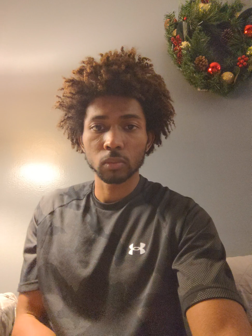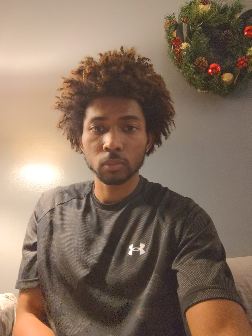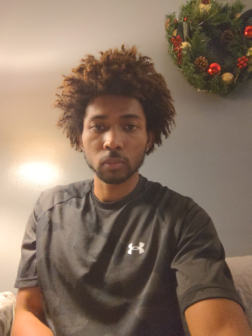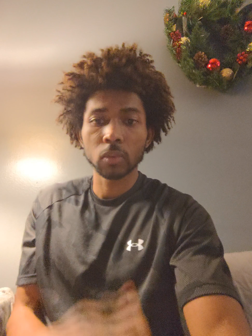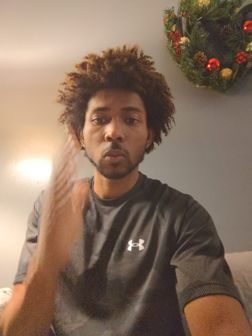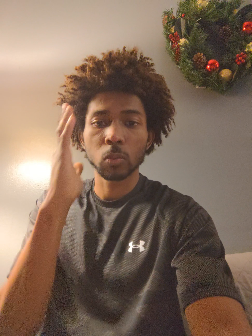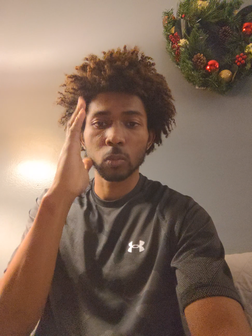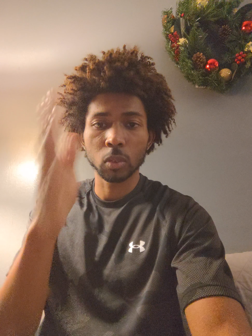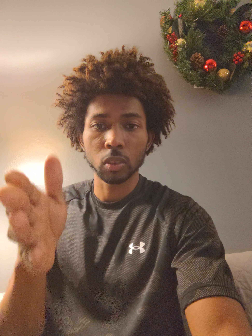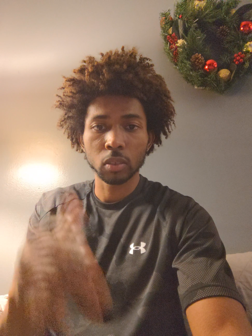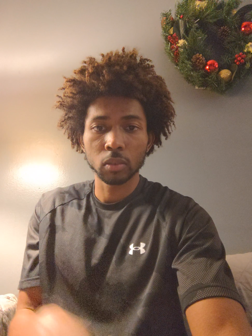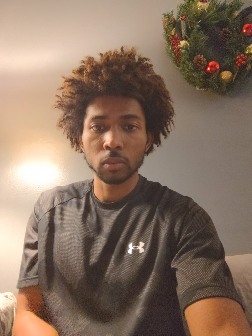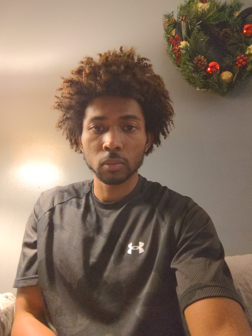will